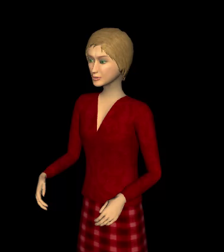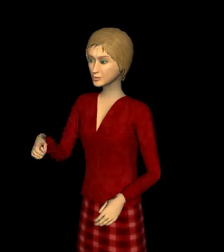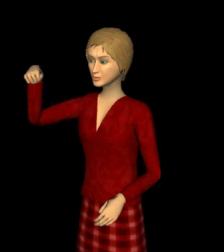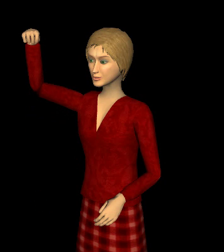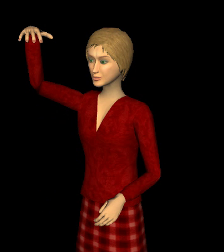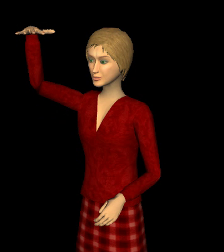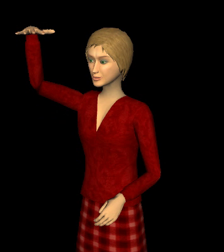ضوء